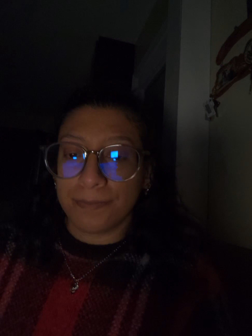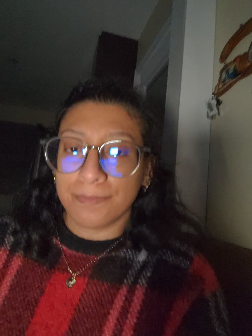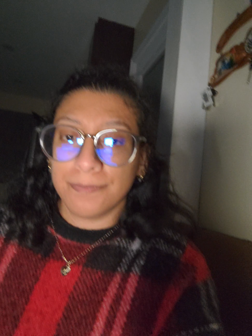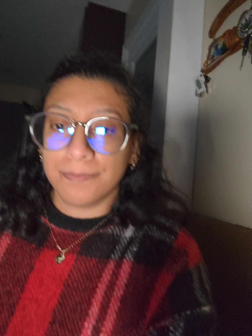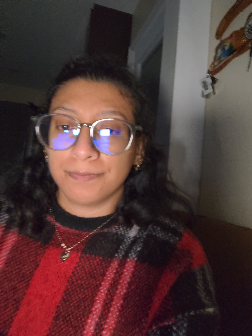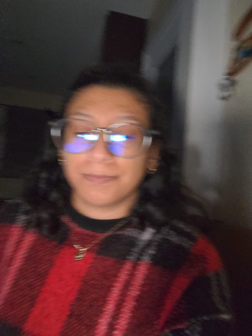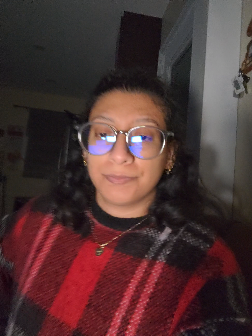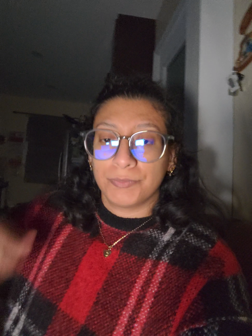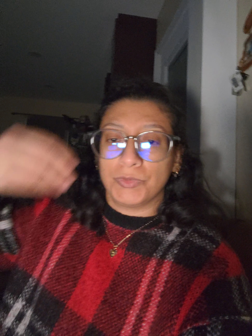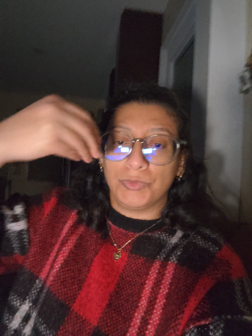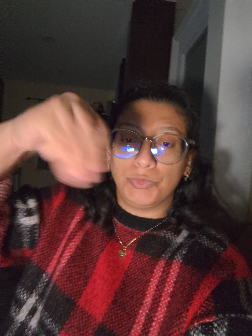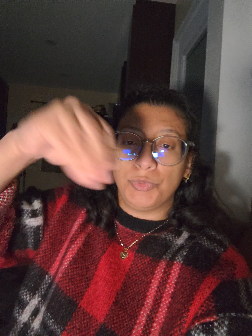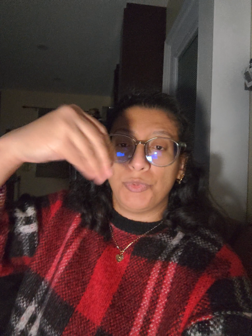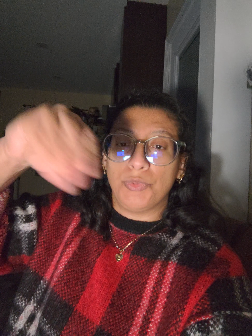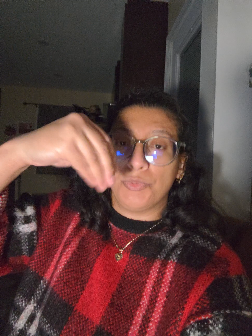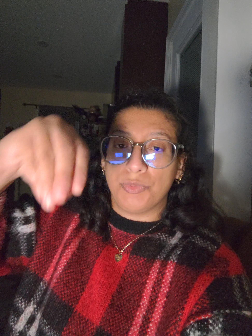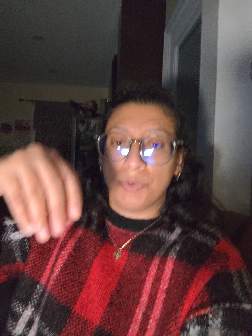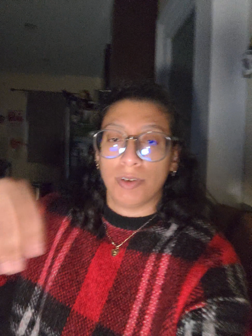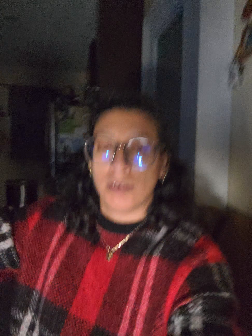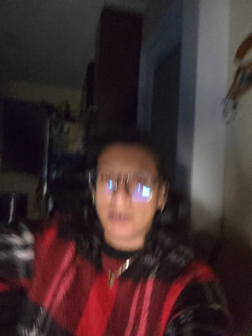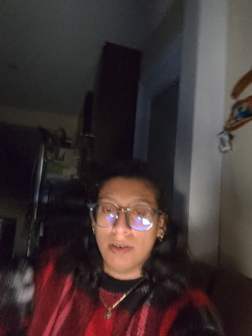store